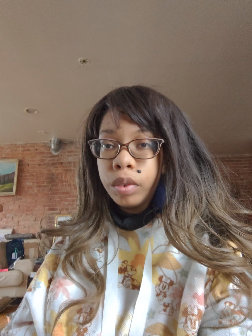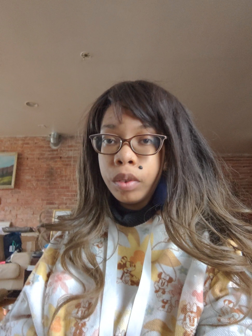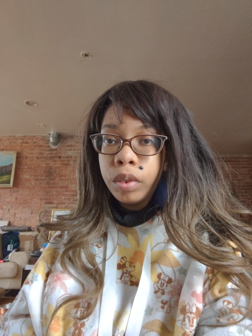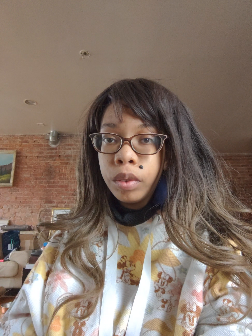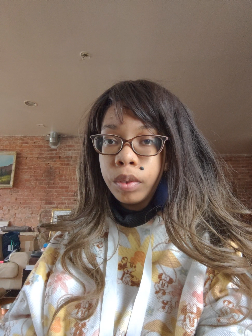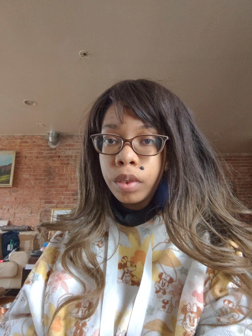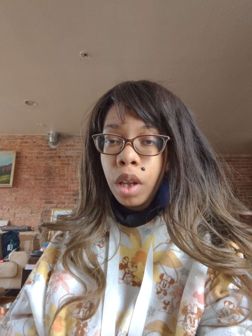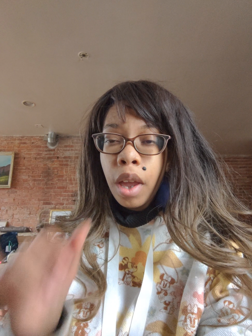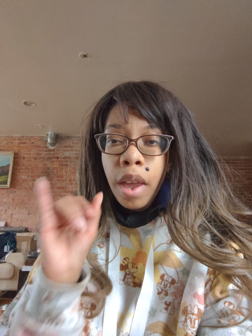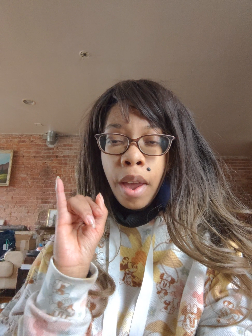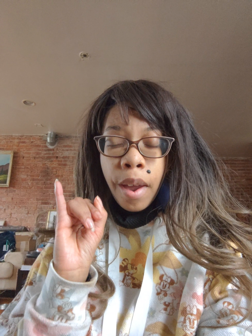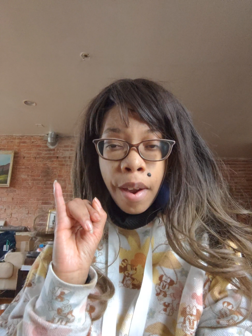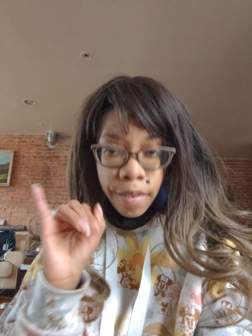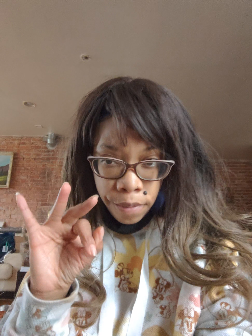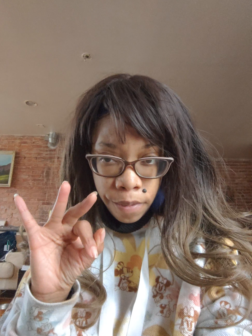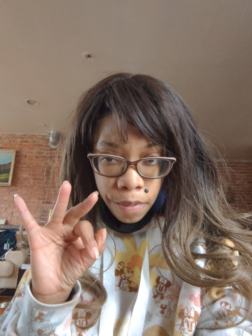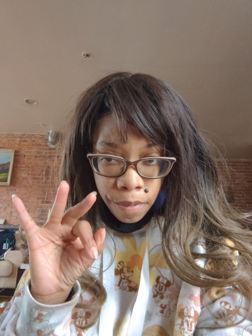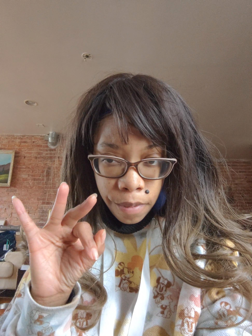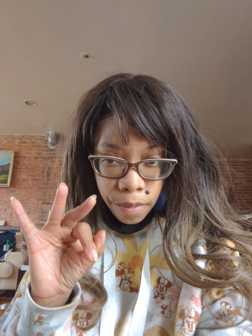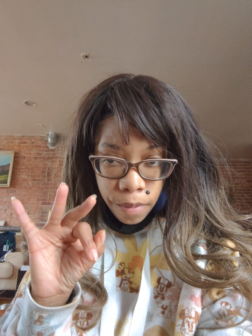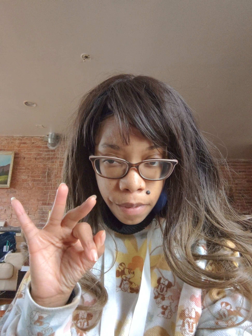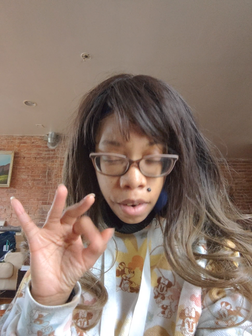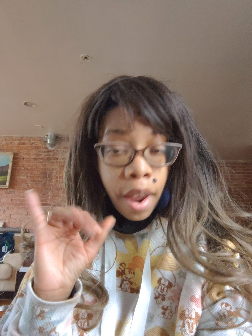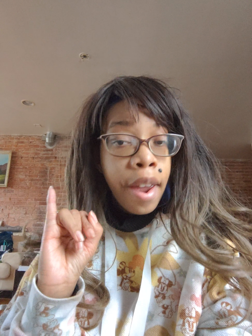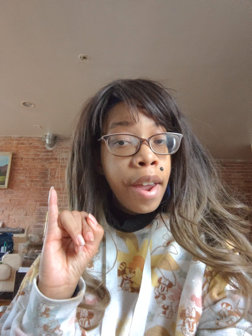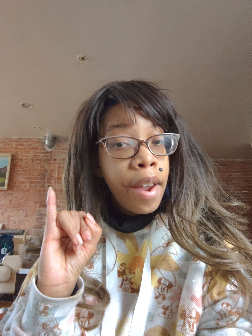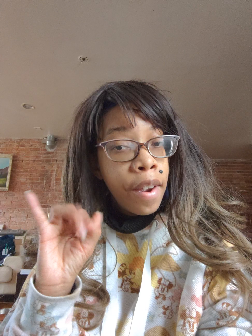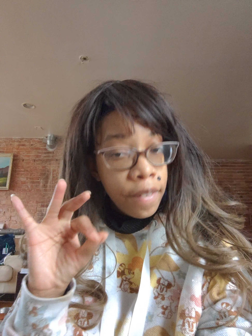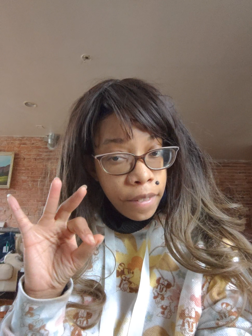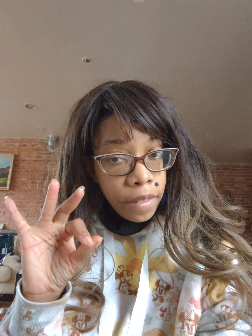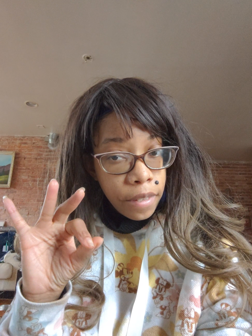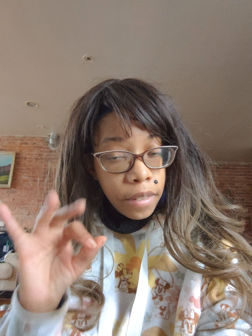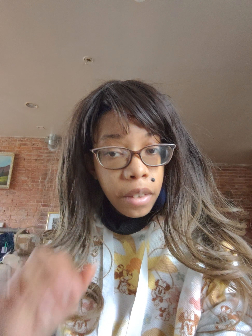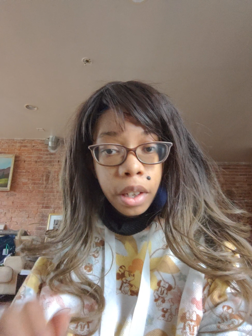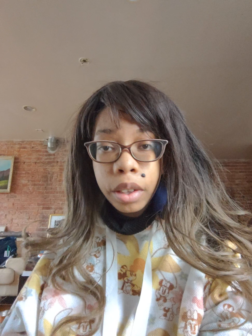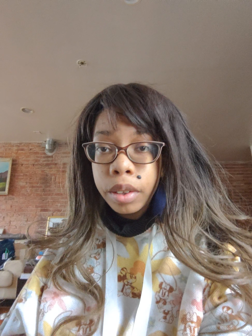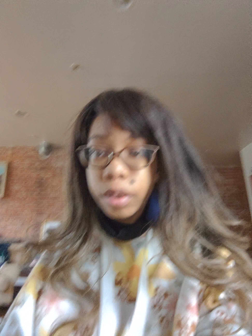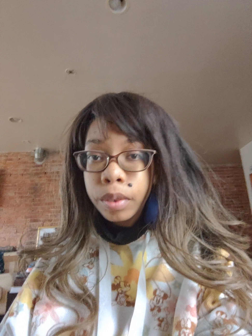if